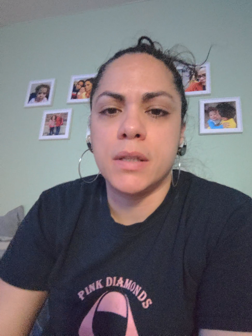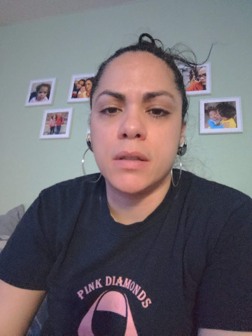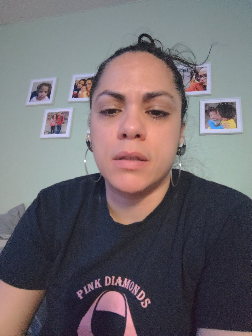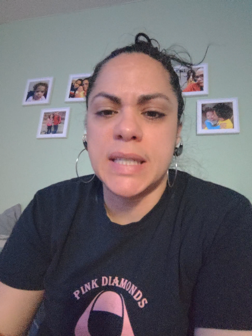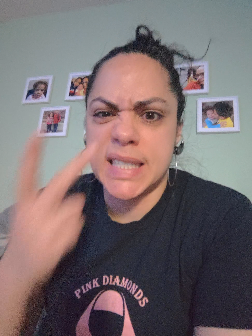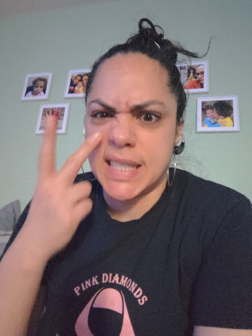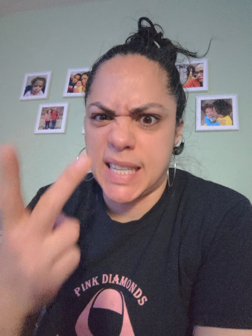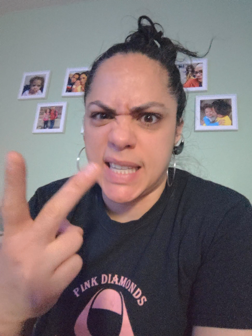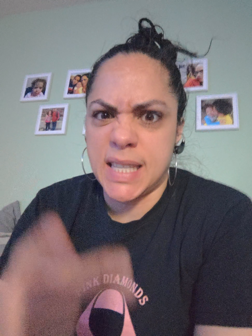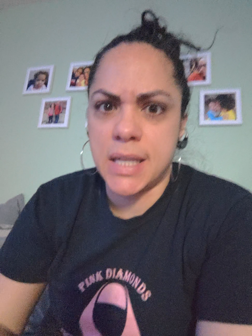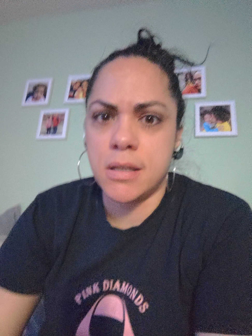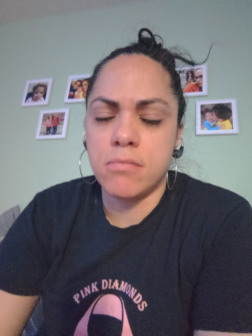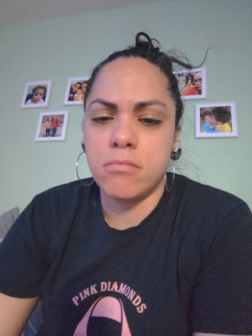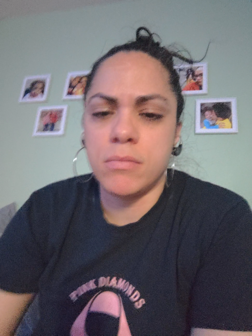see